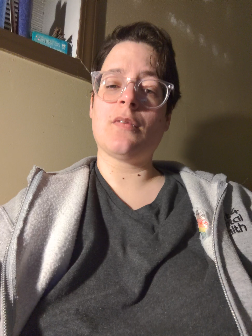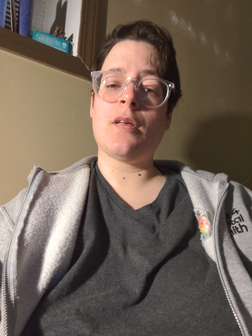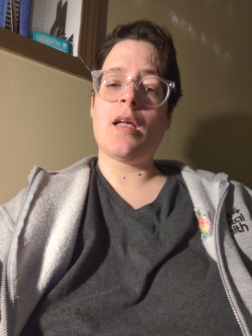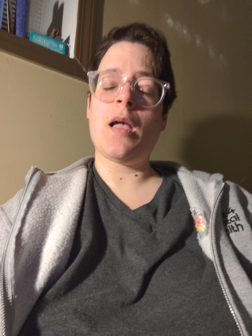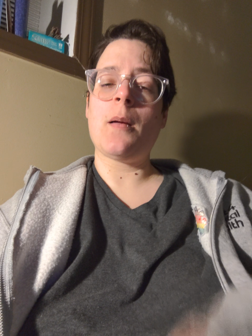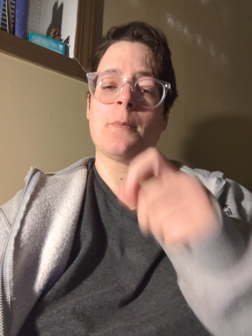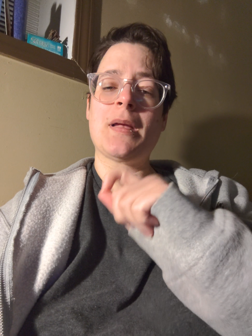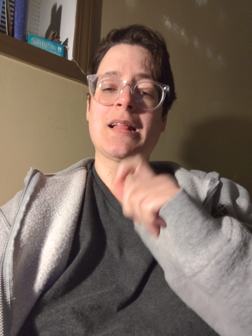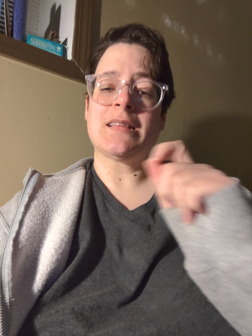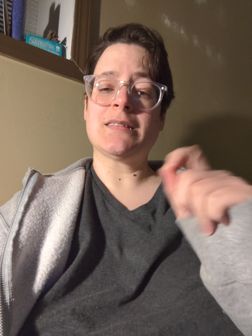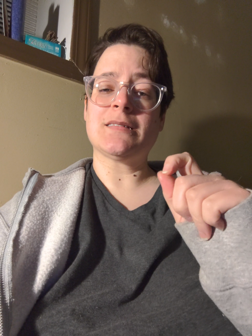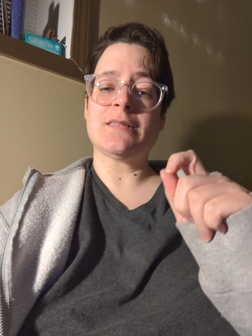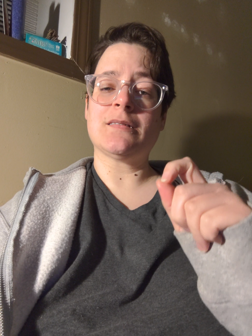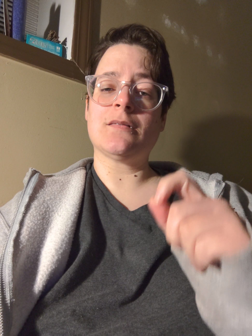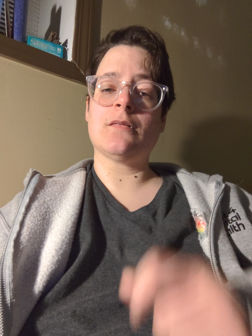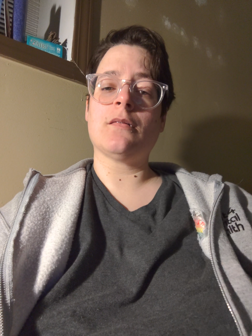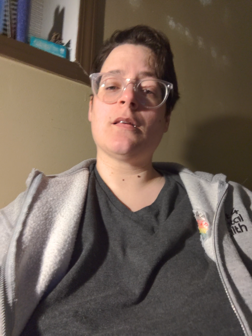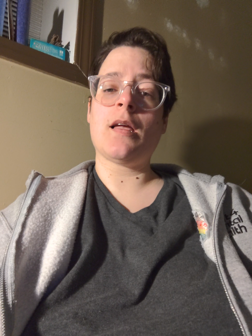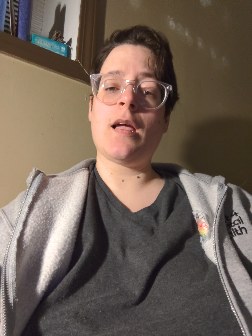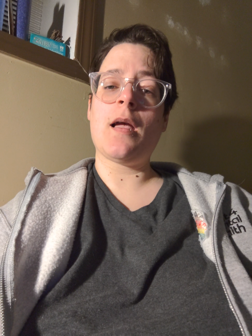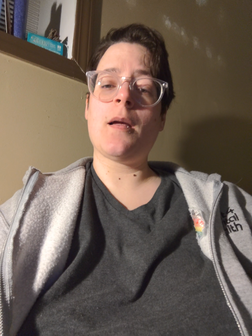pen